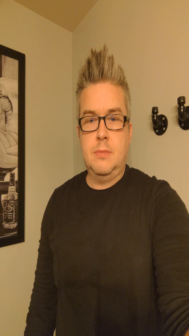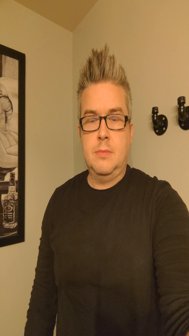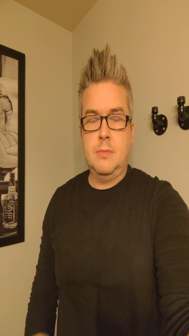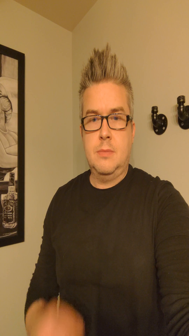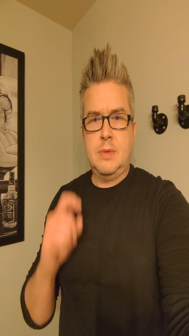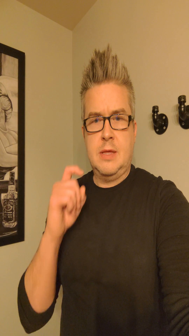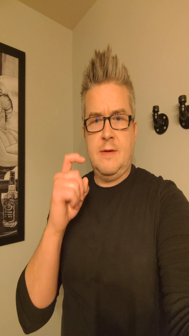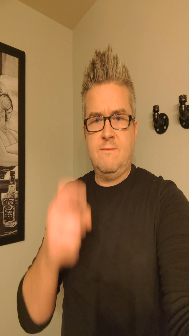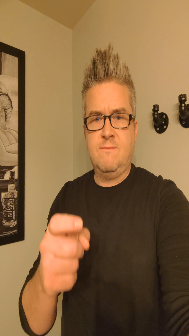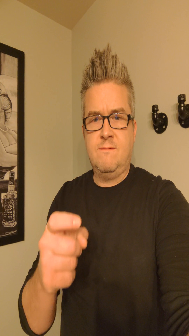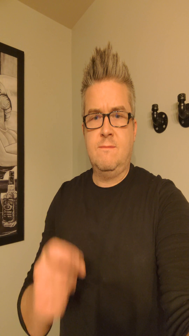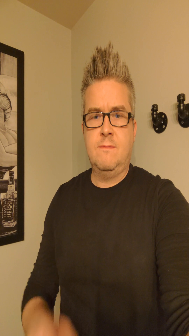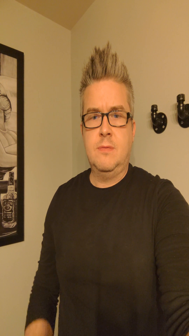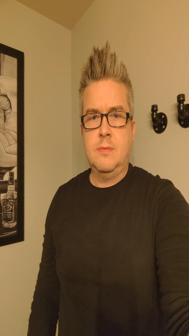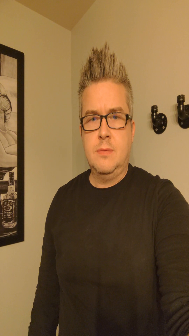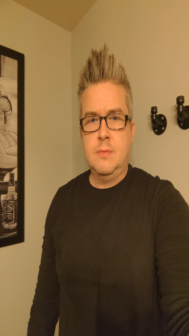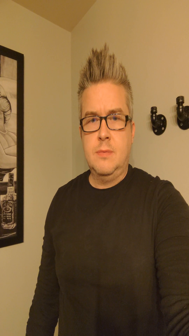gift